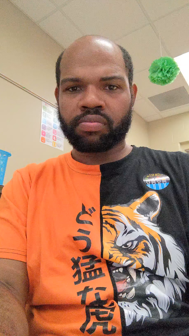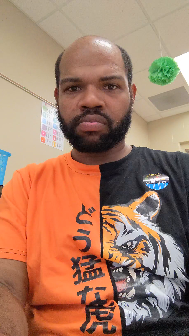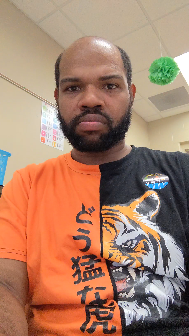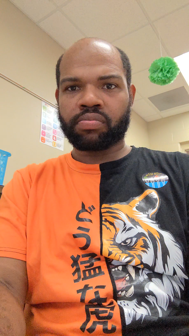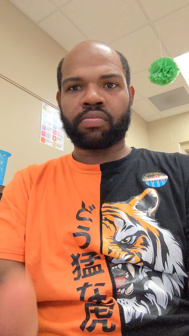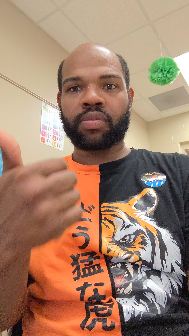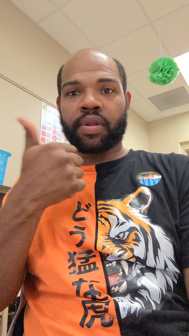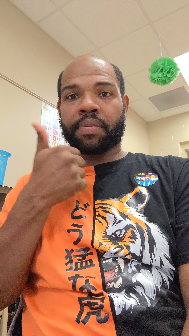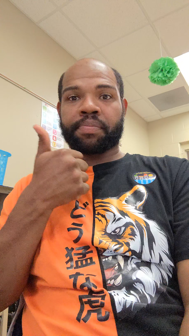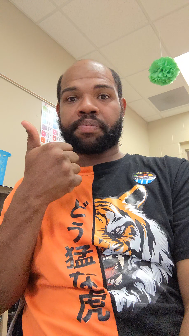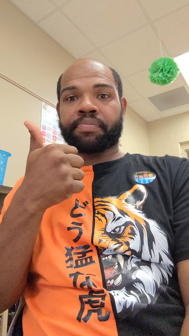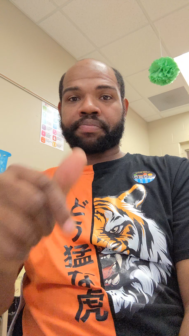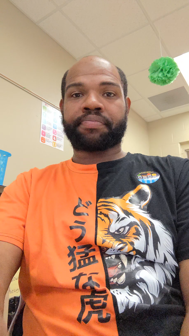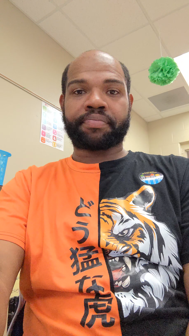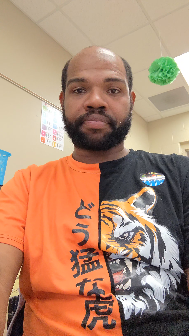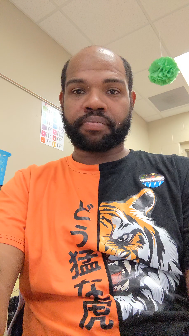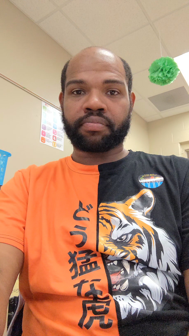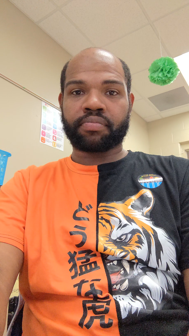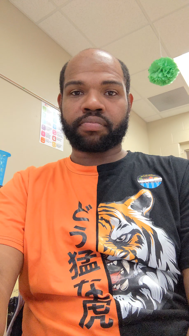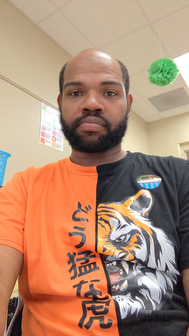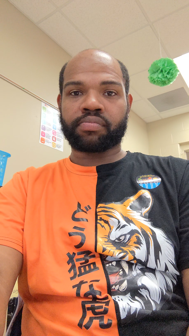game